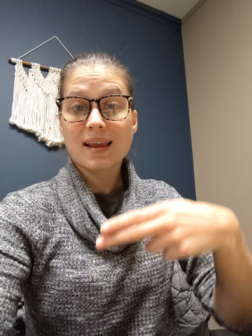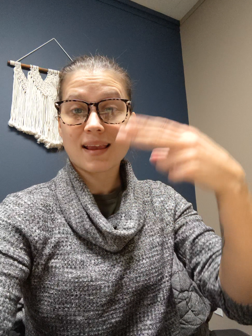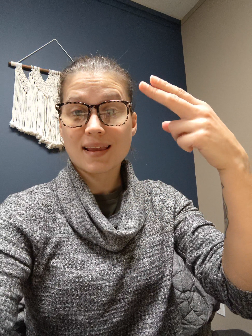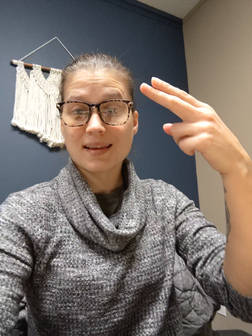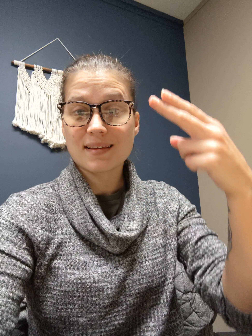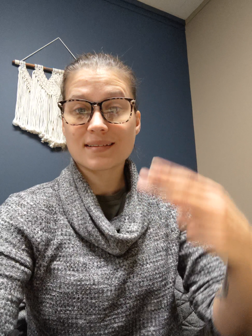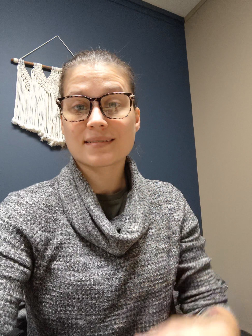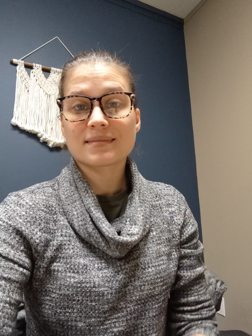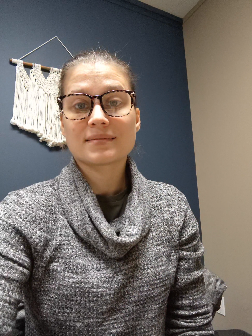high